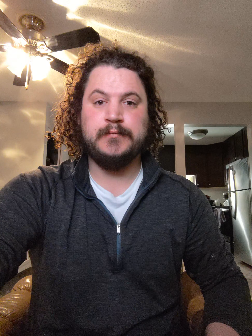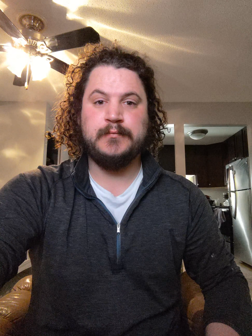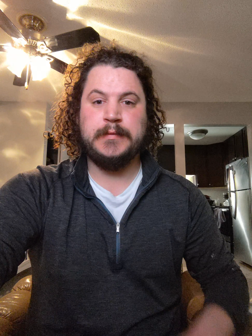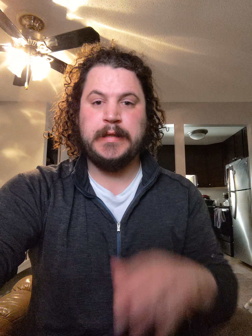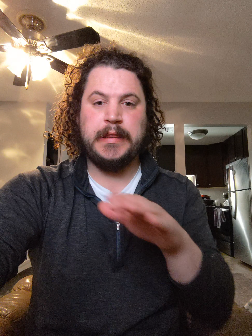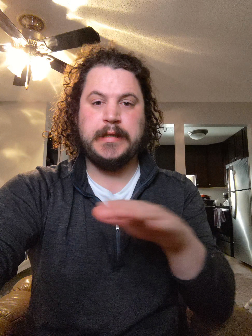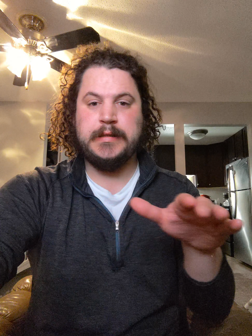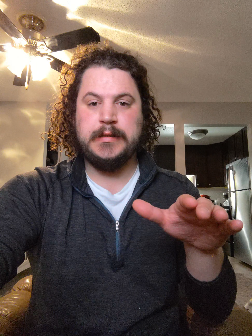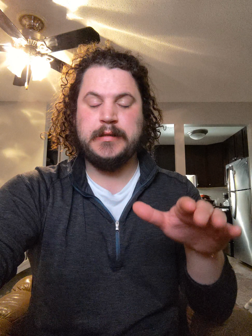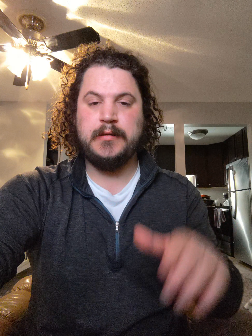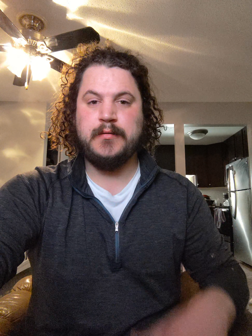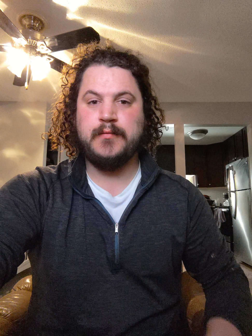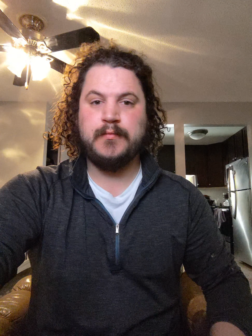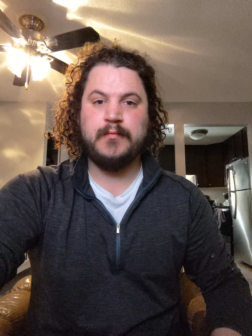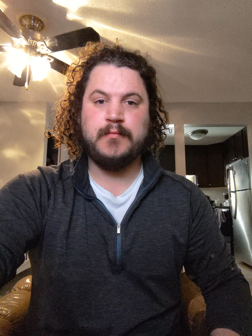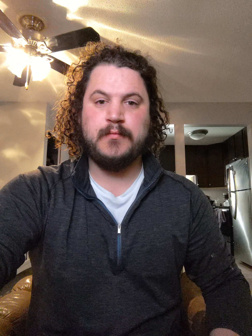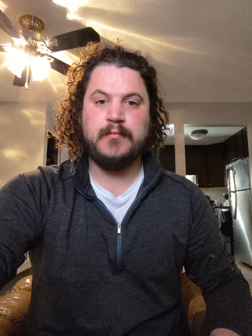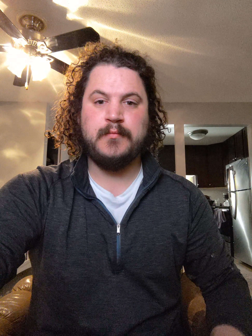clean